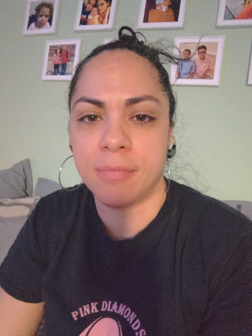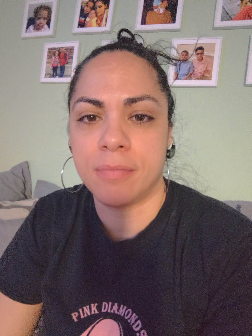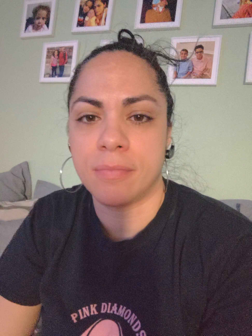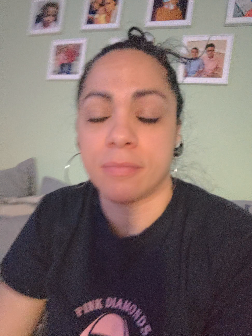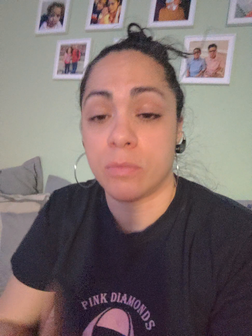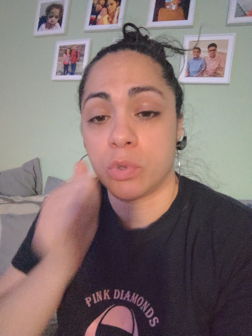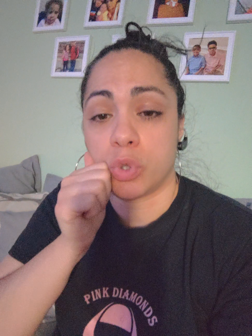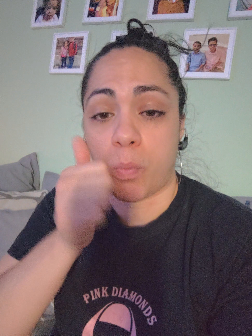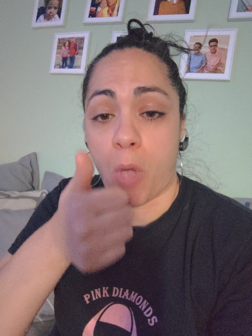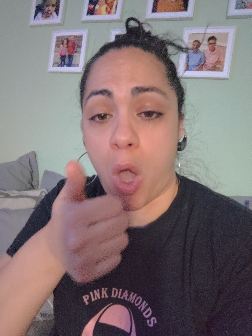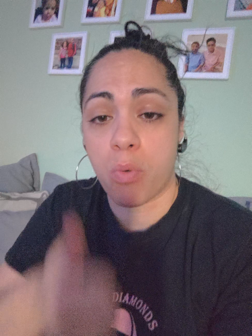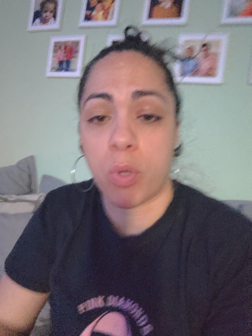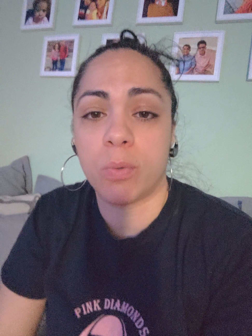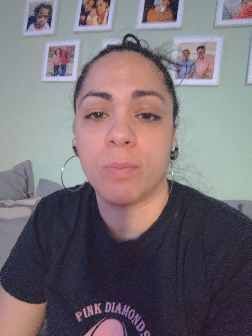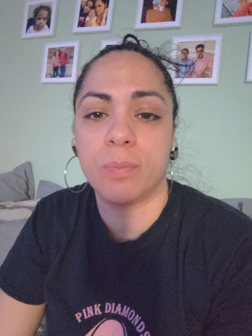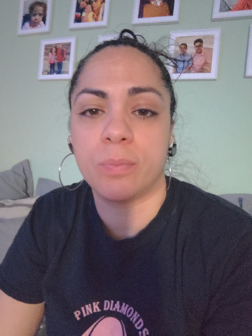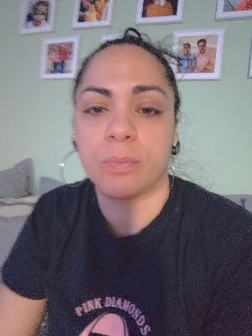tomorrow